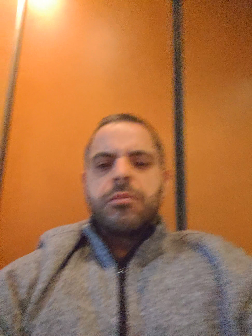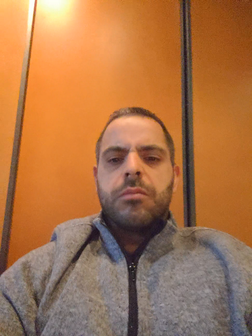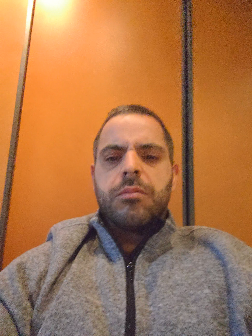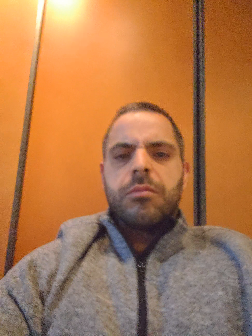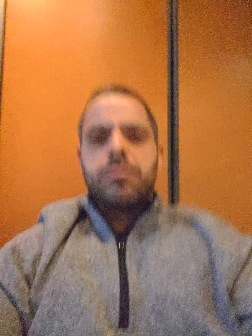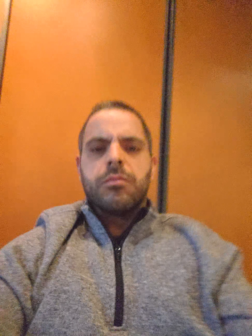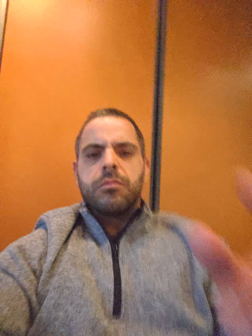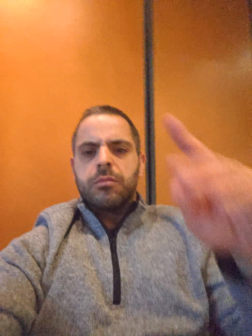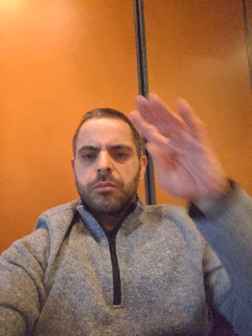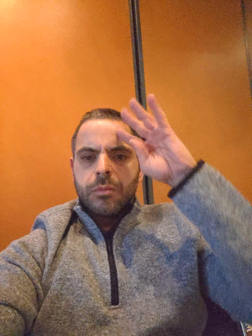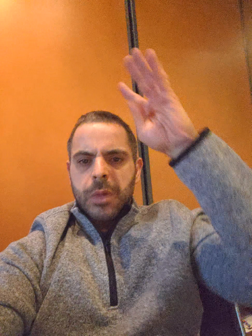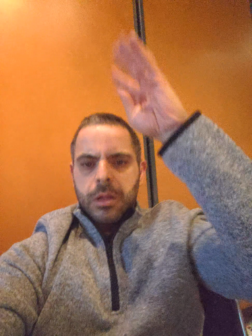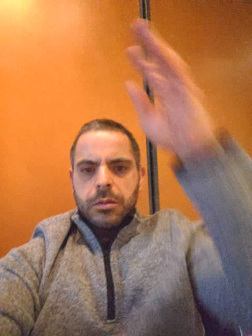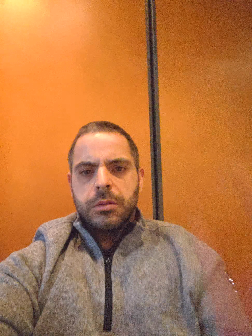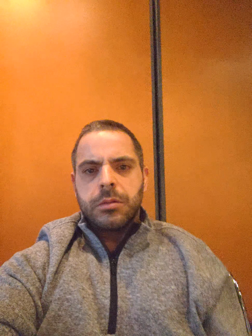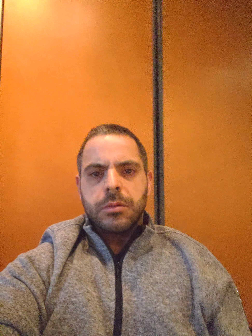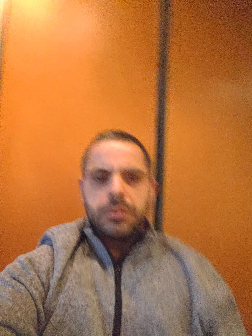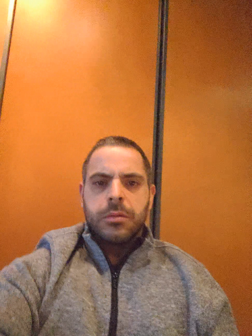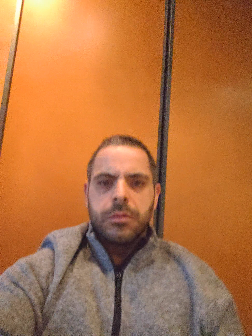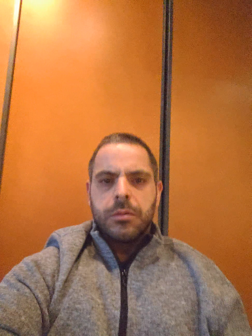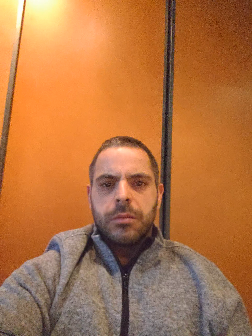pretend